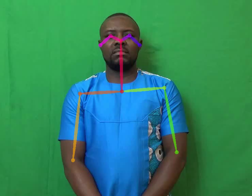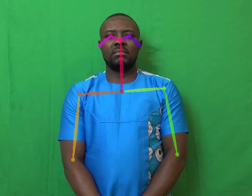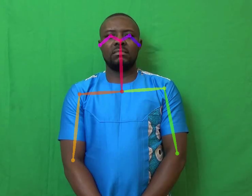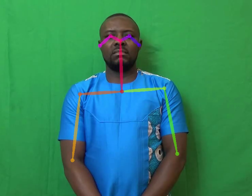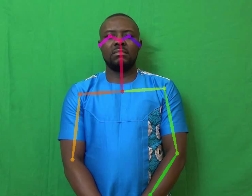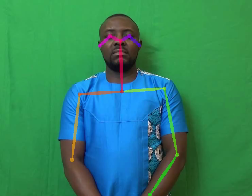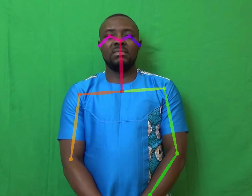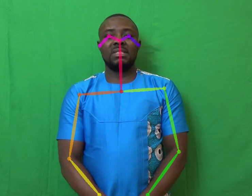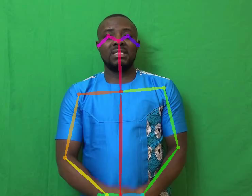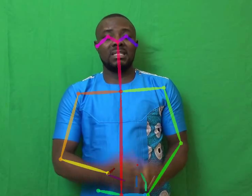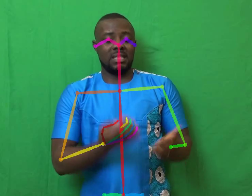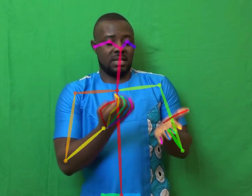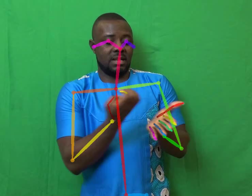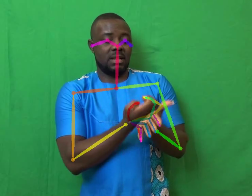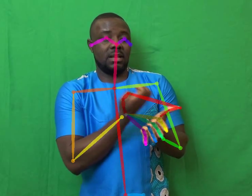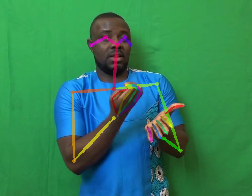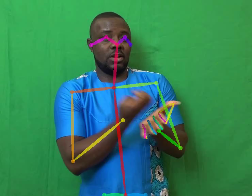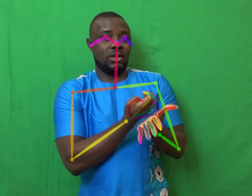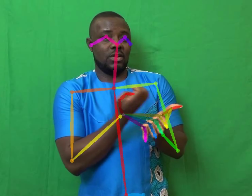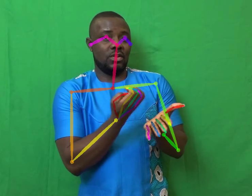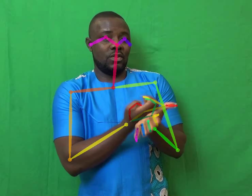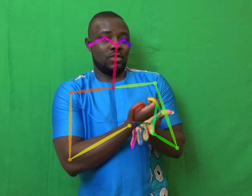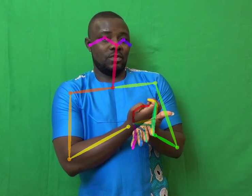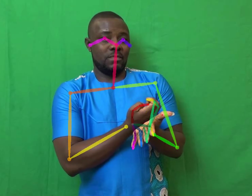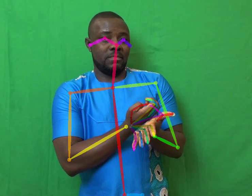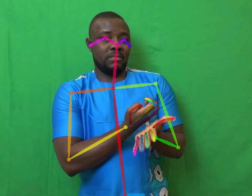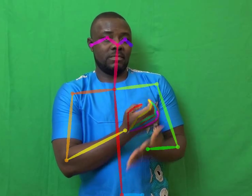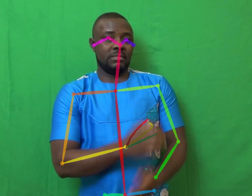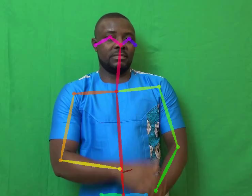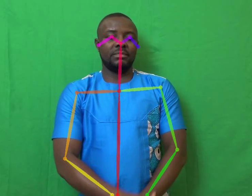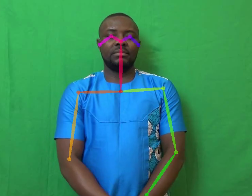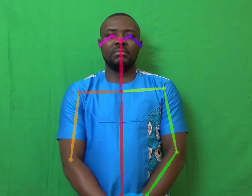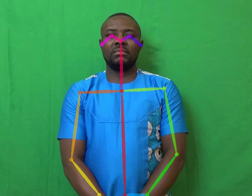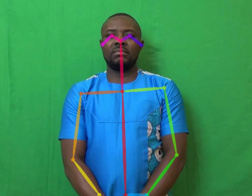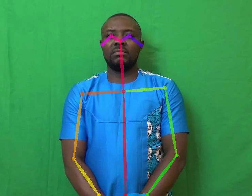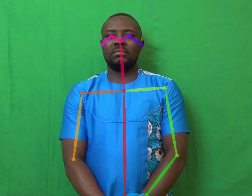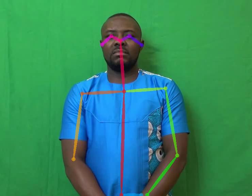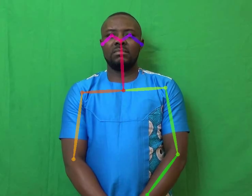economics